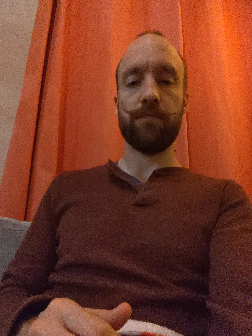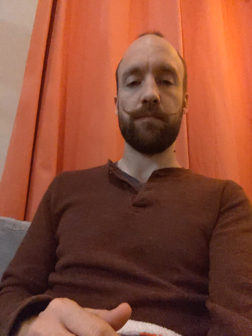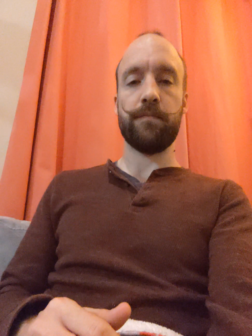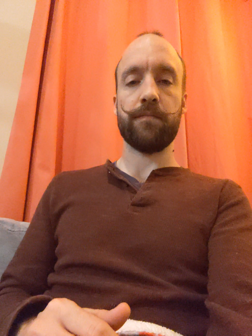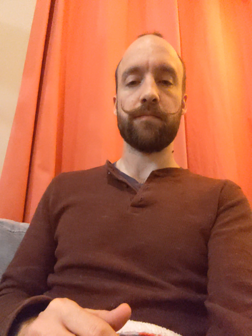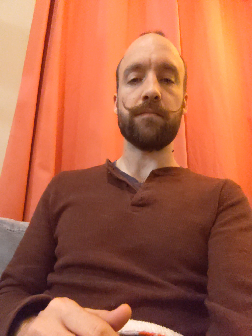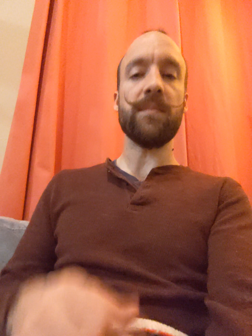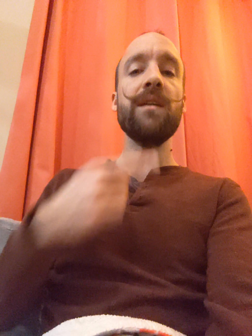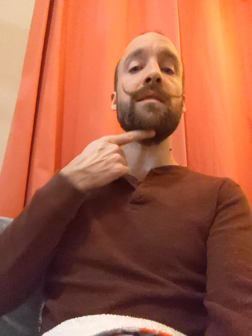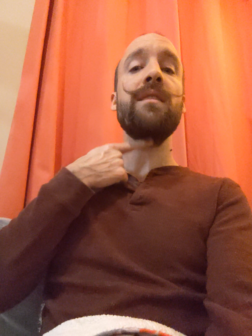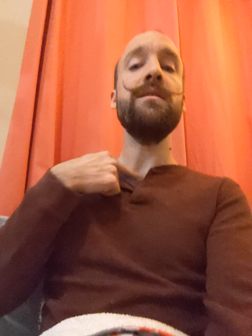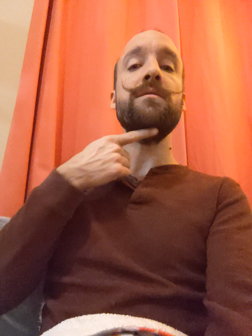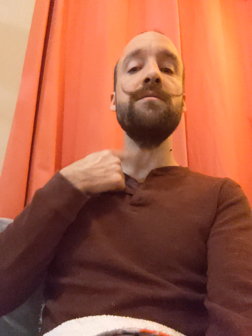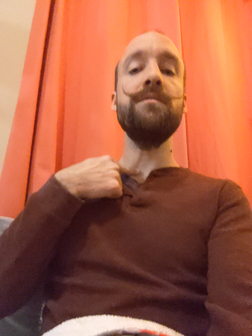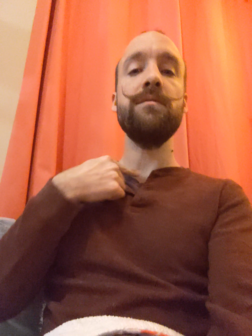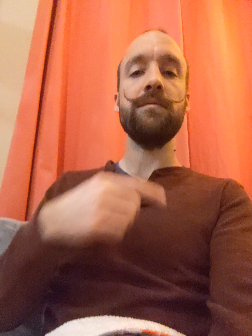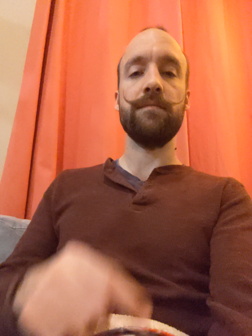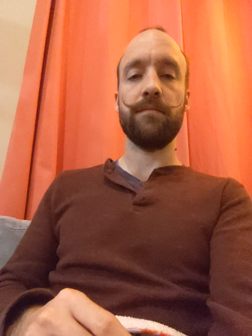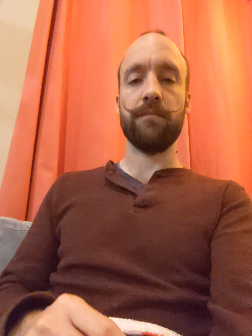thirsty